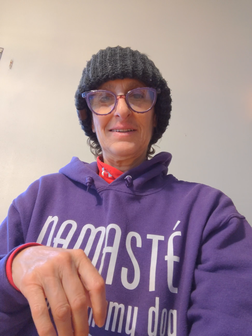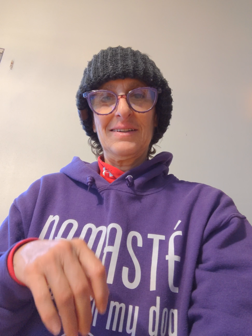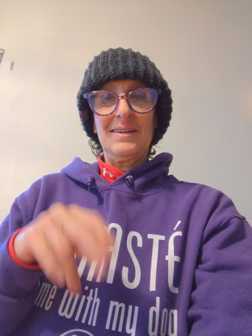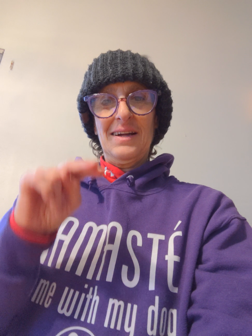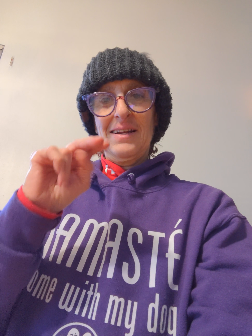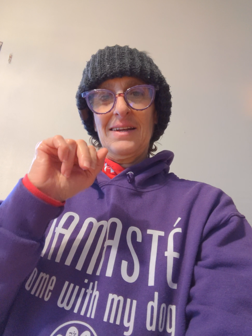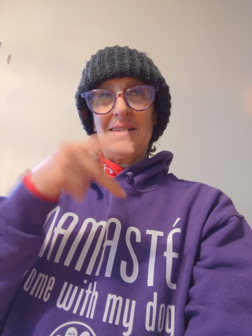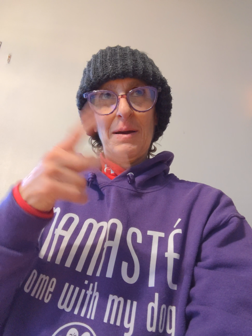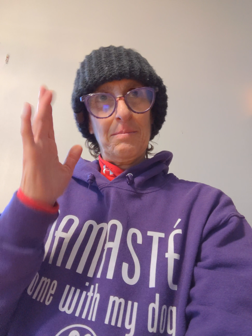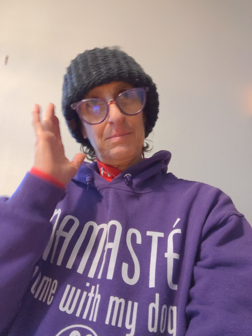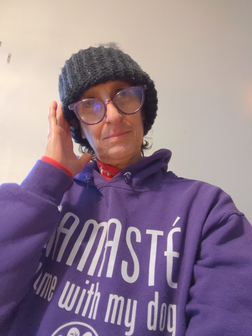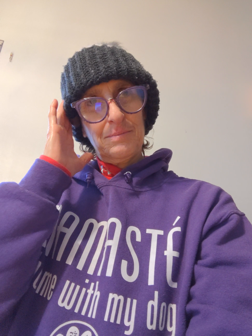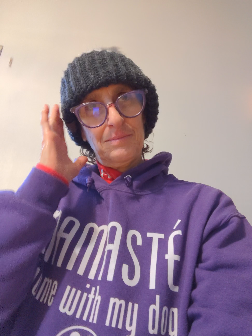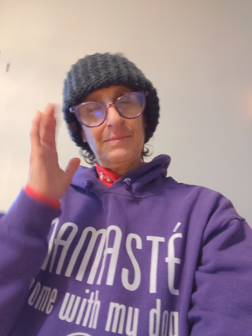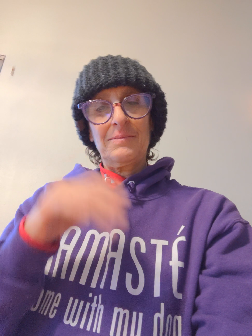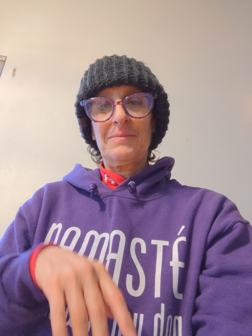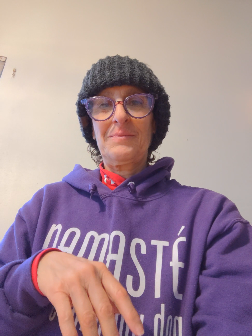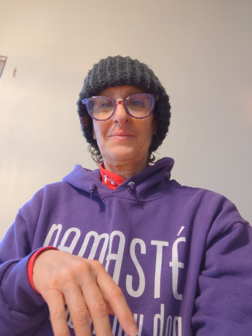nap